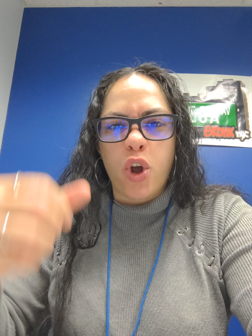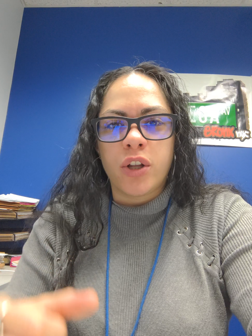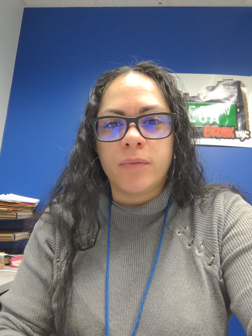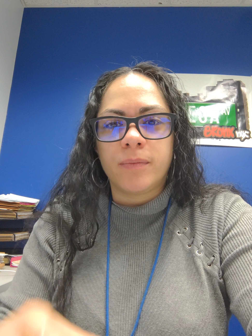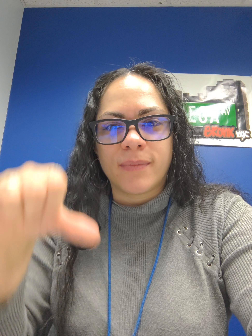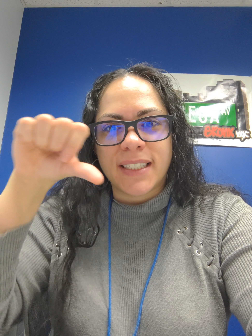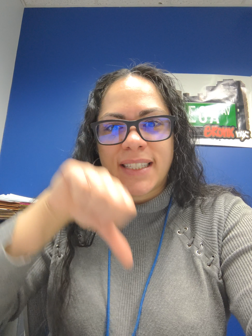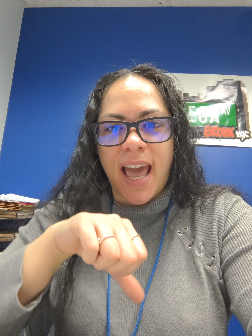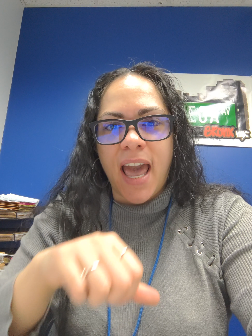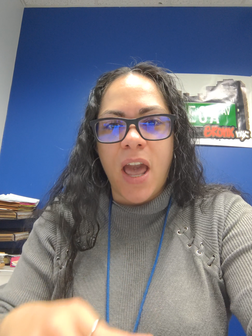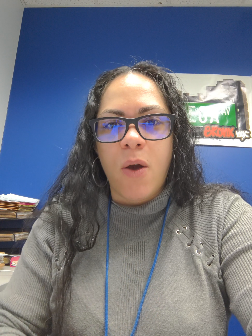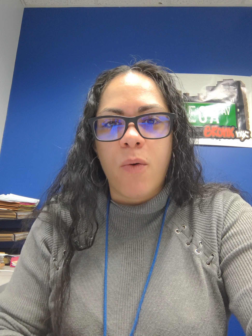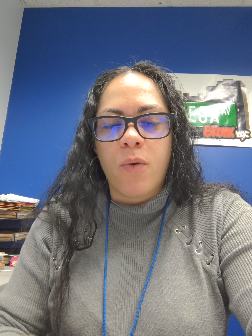down